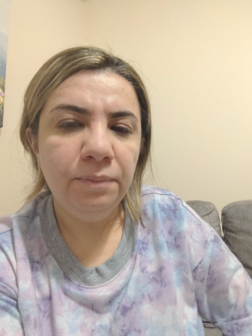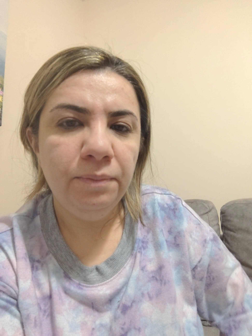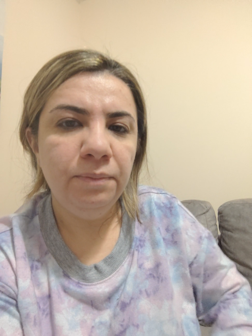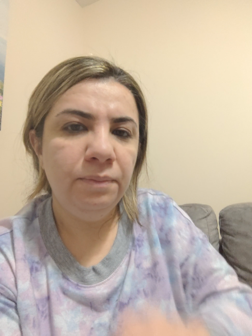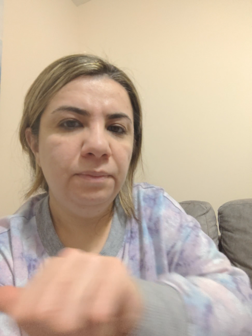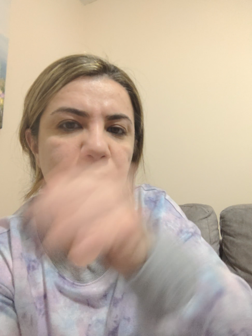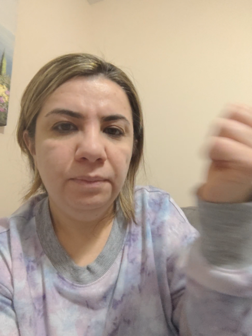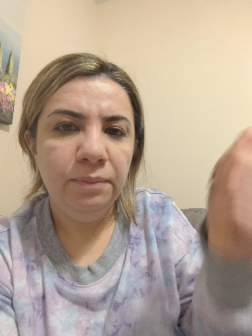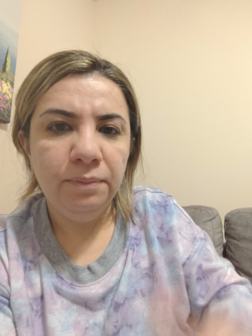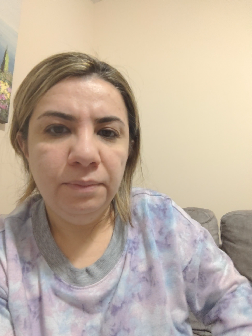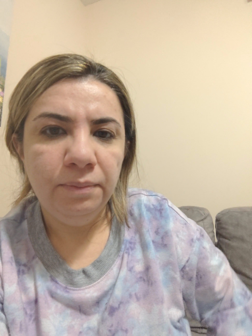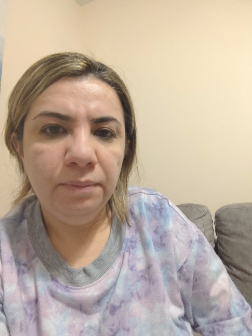another